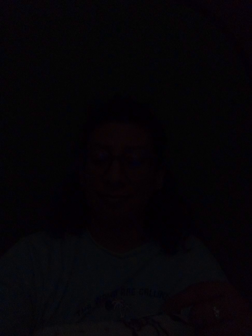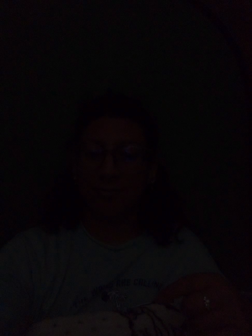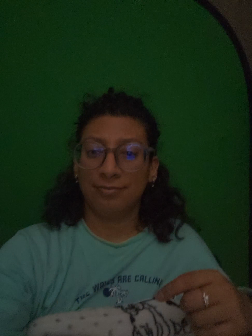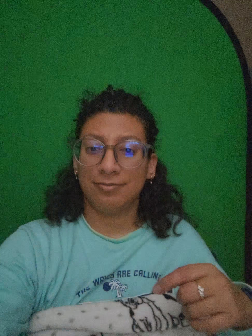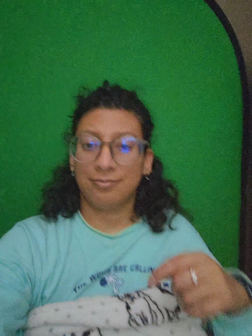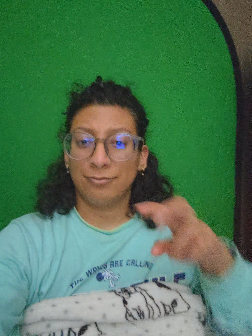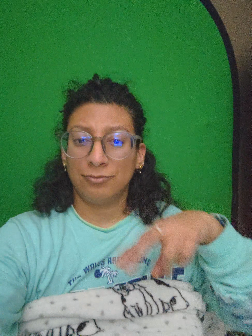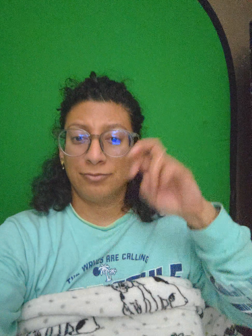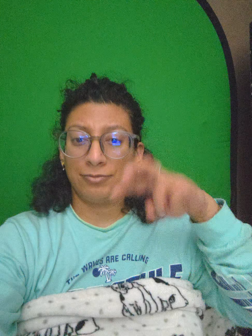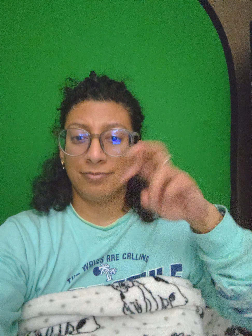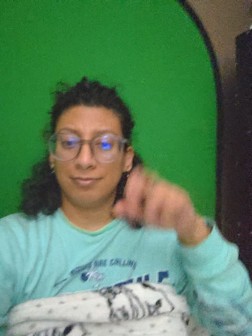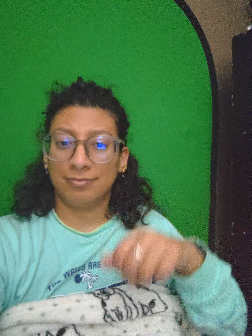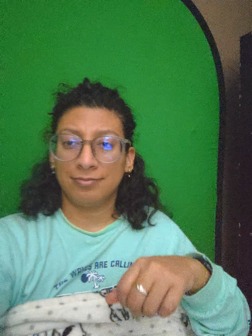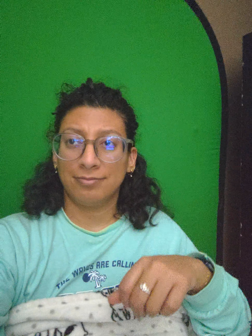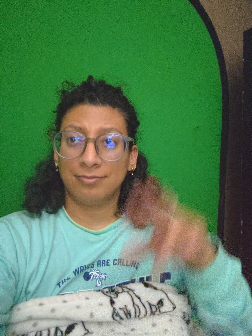jump